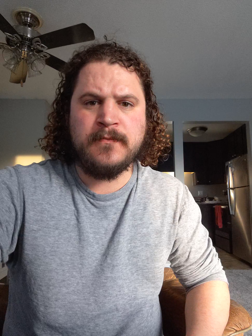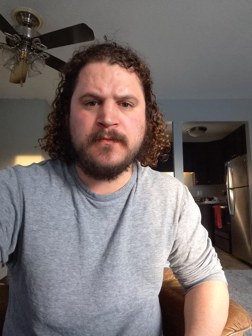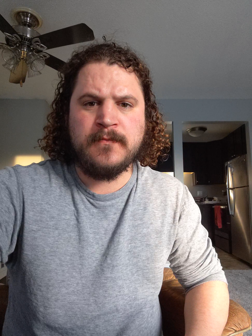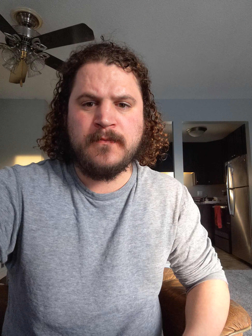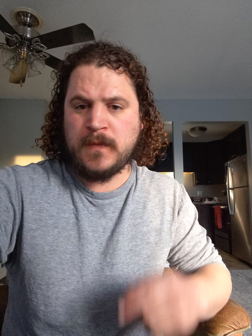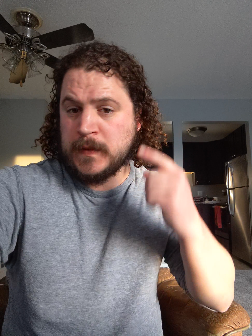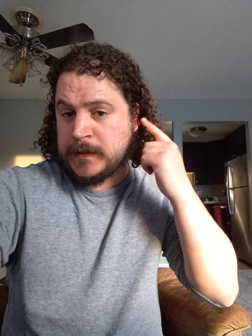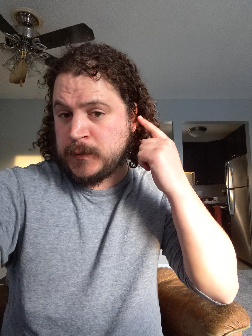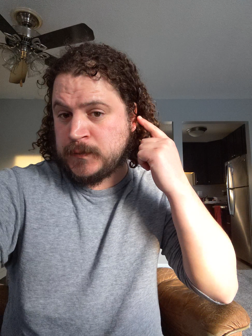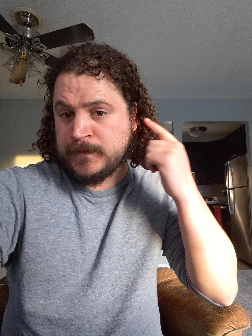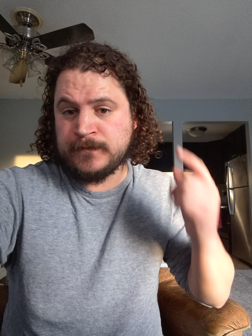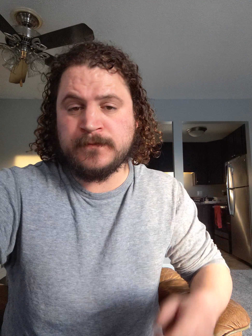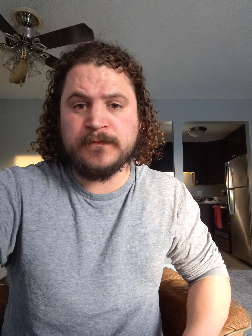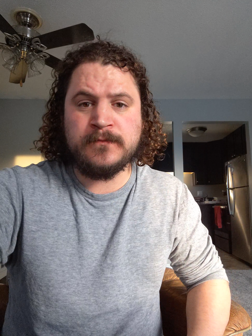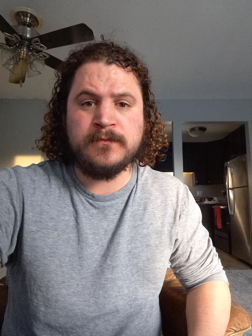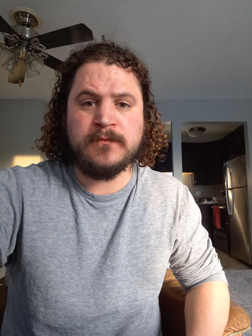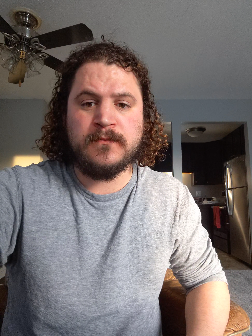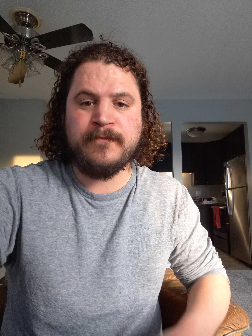ear